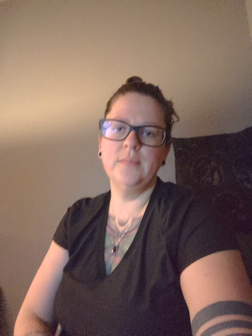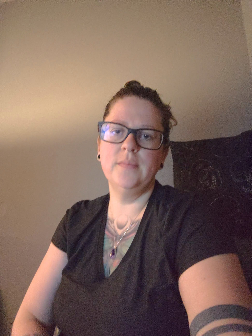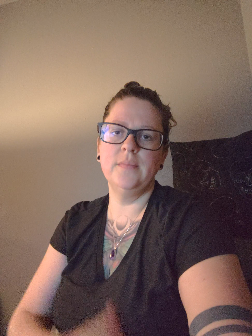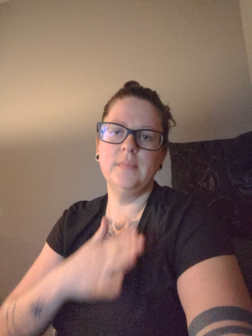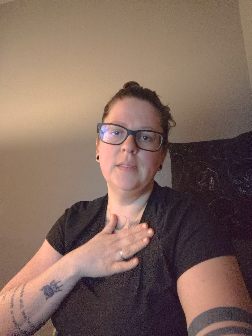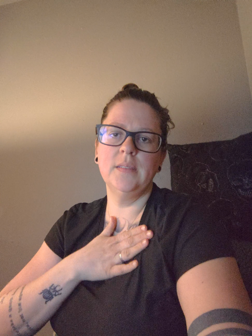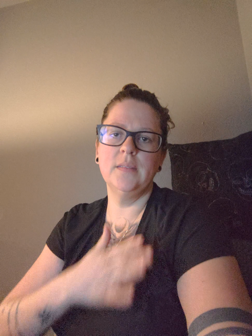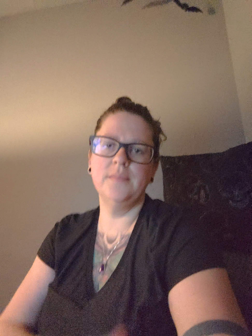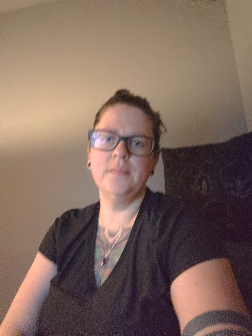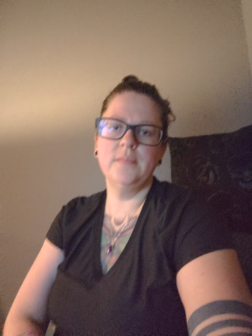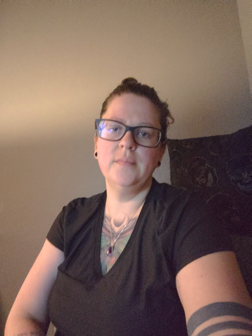my